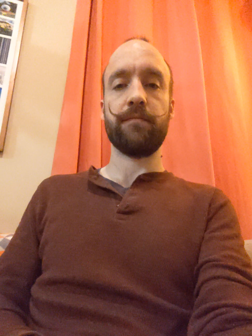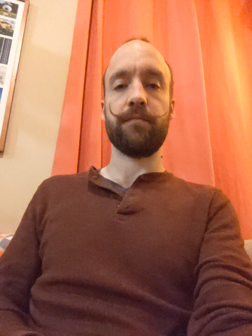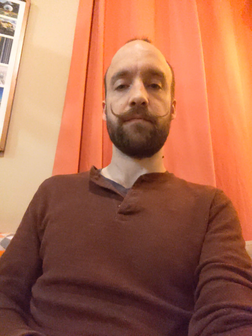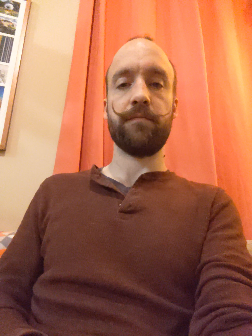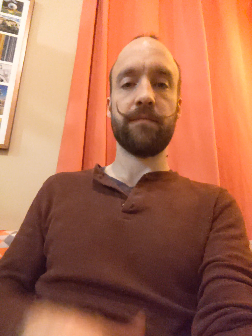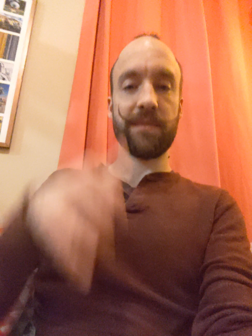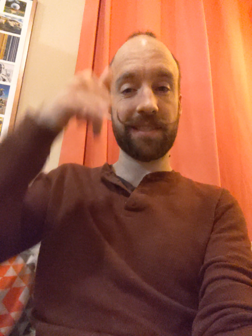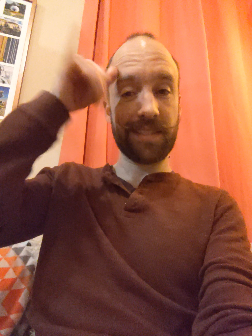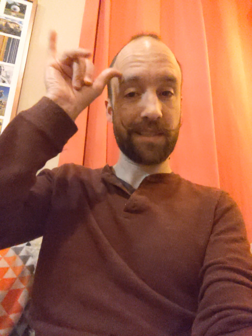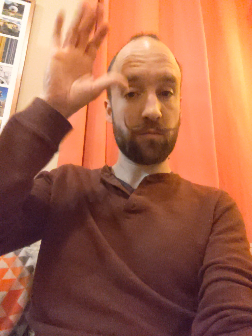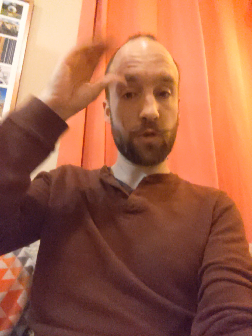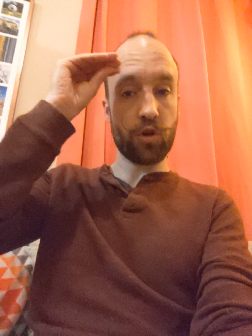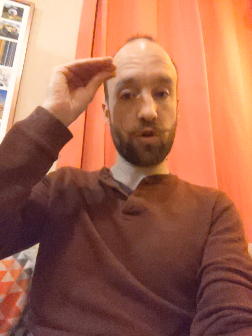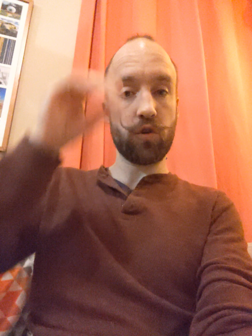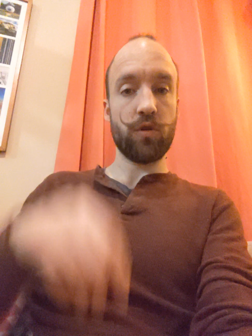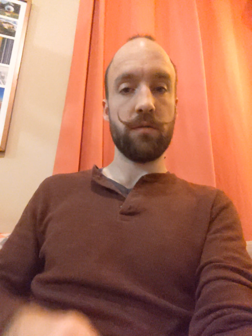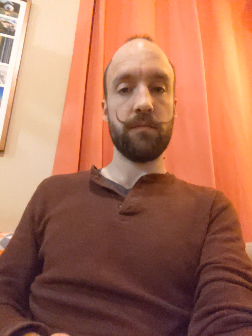cowboy